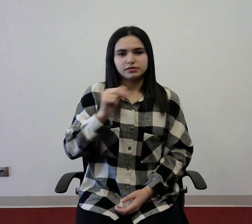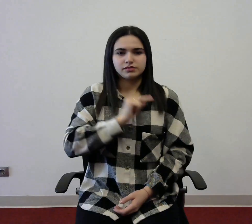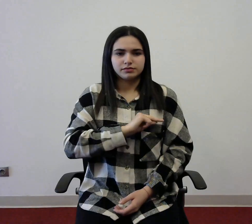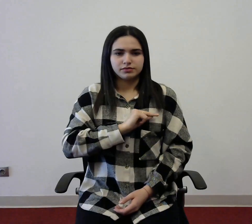iş